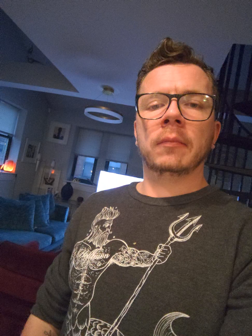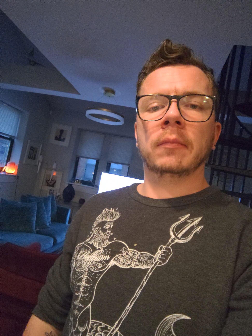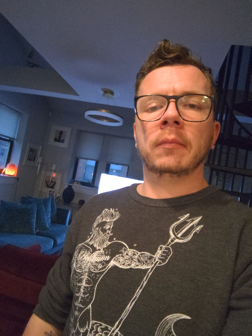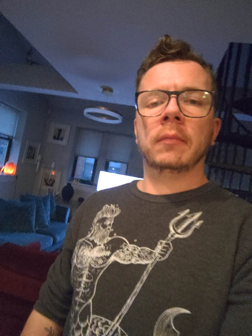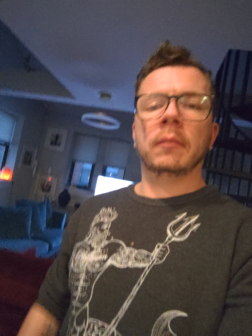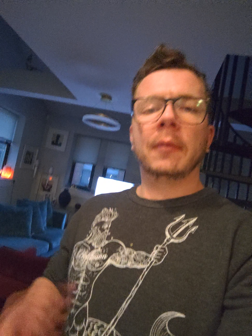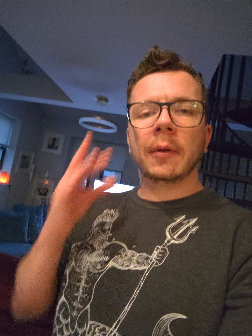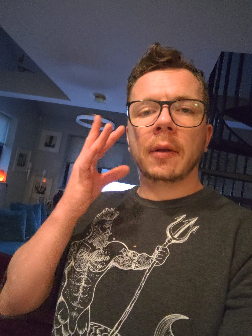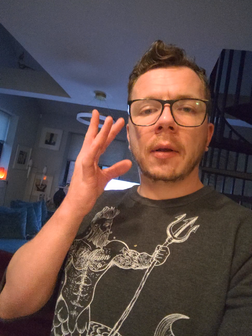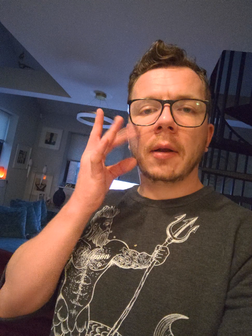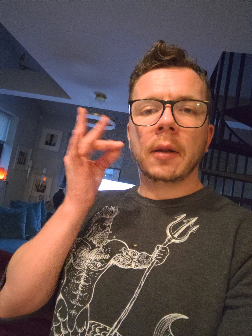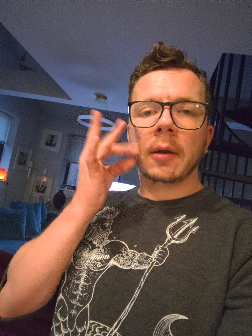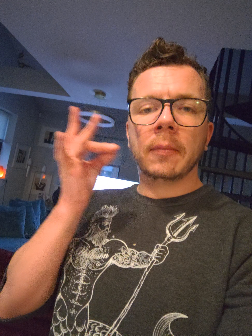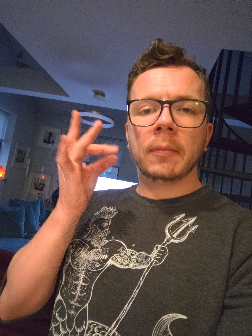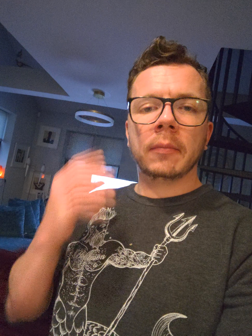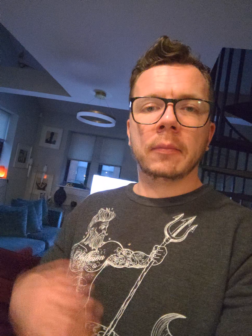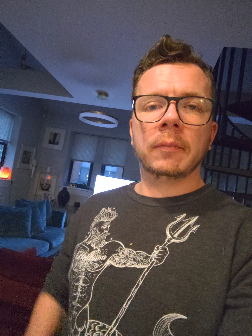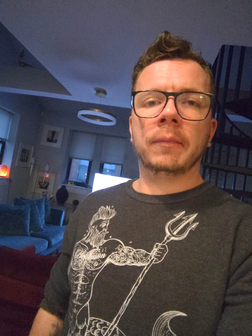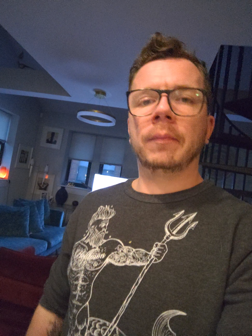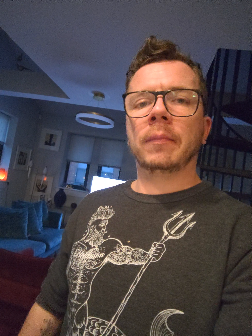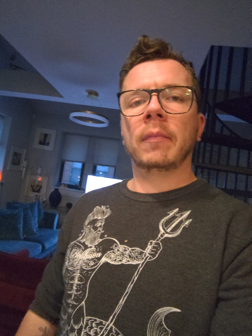kitty